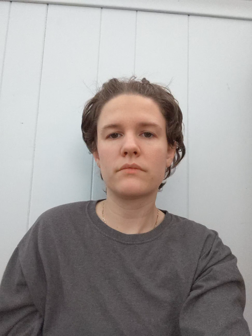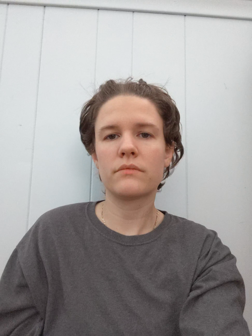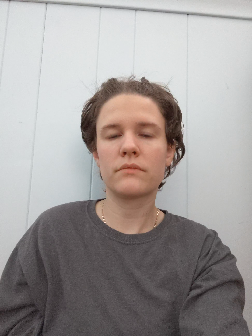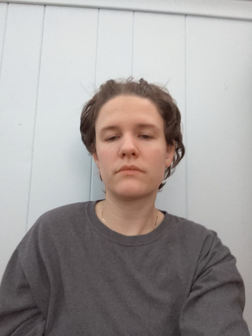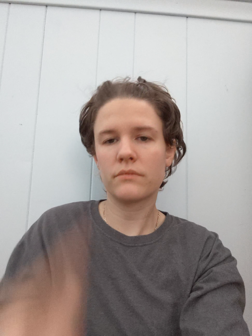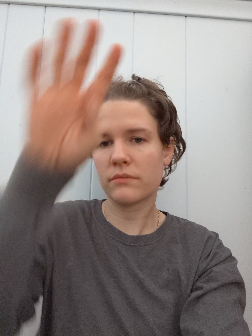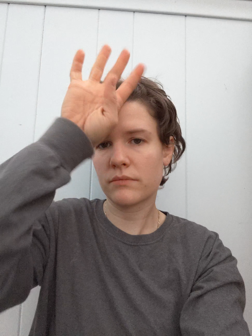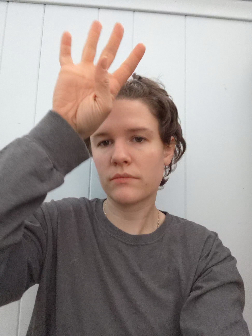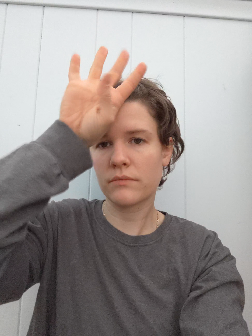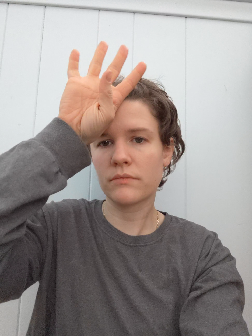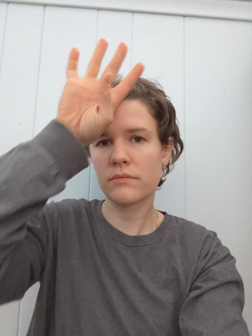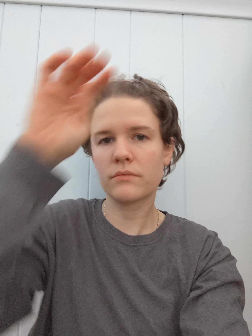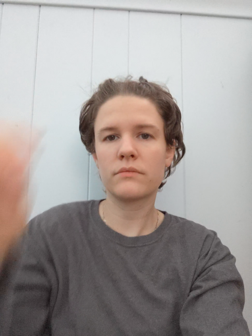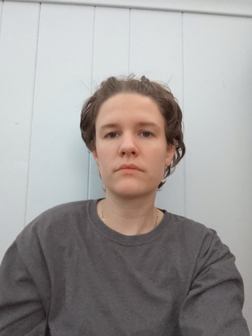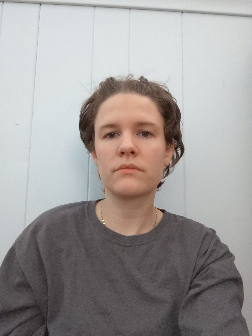fireman